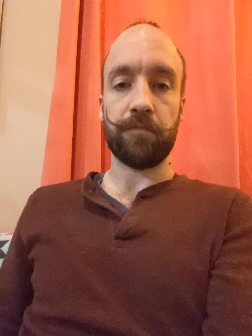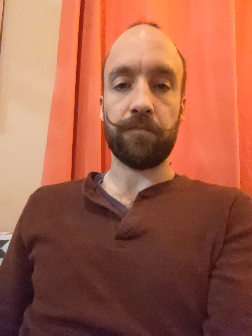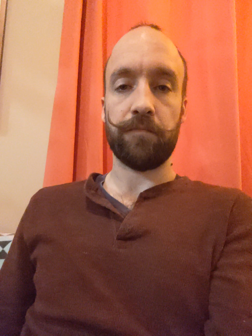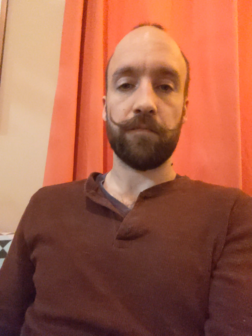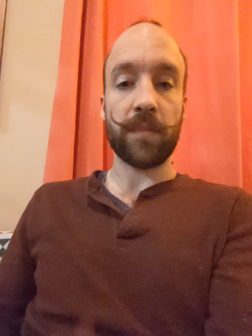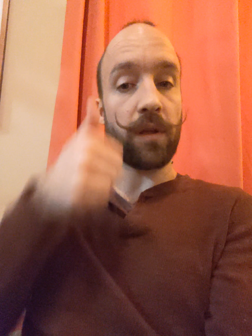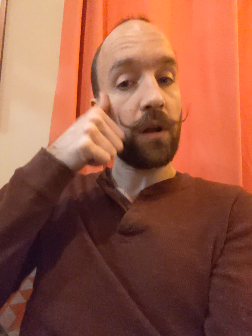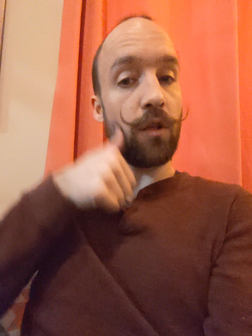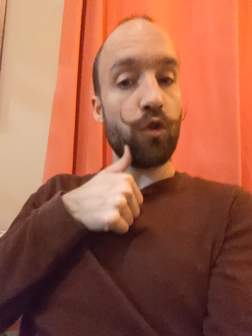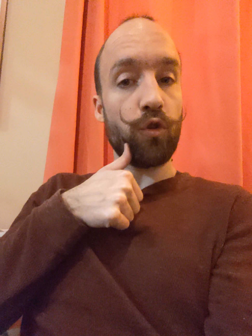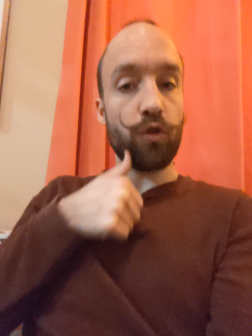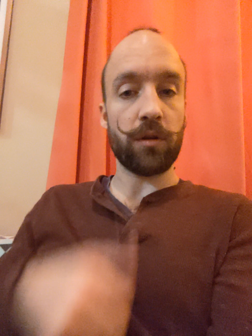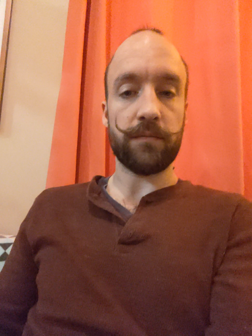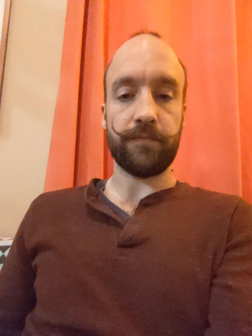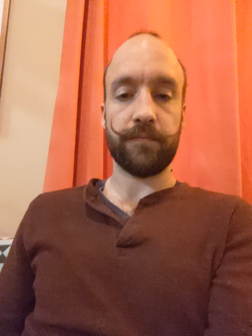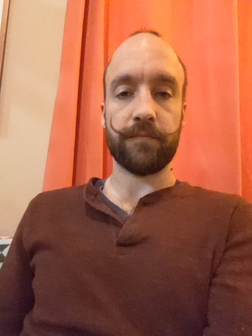girl